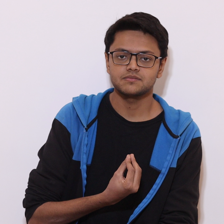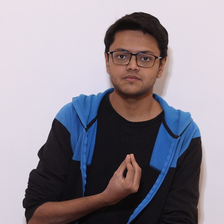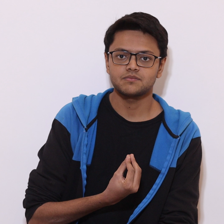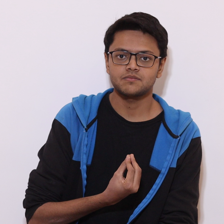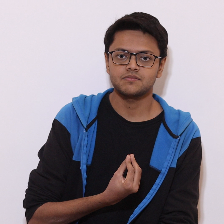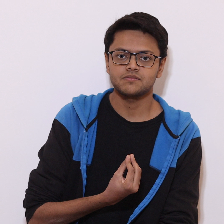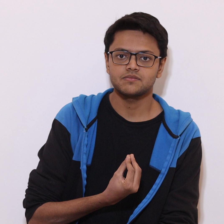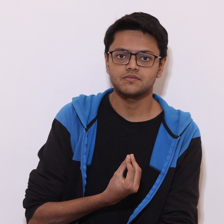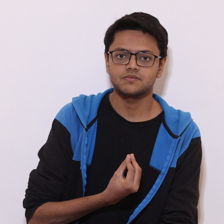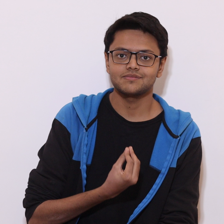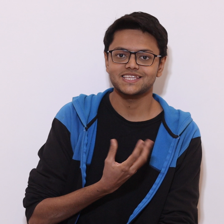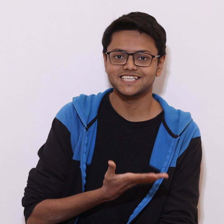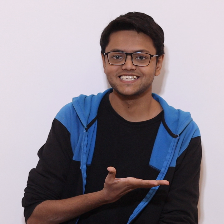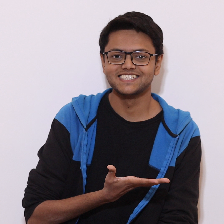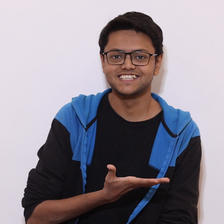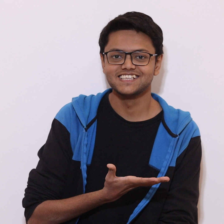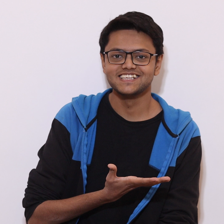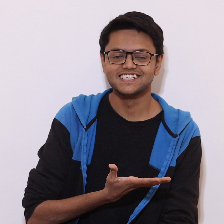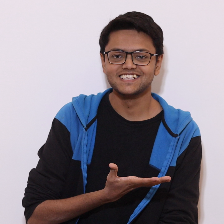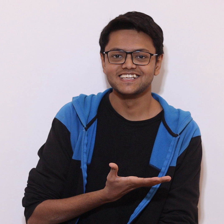glad